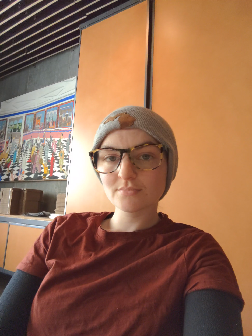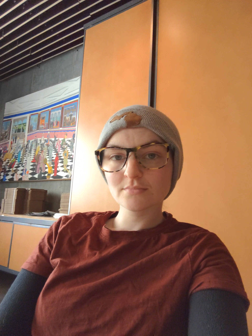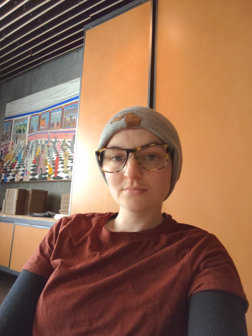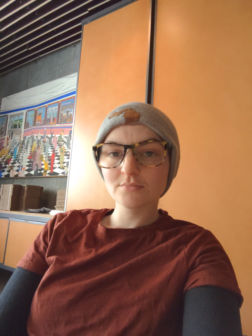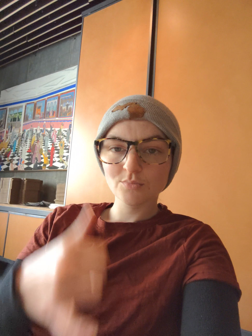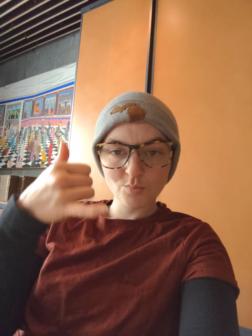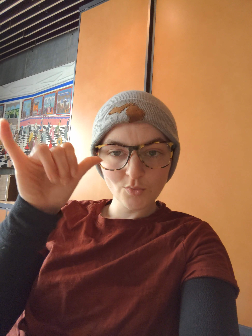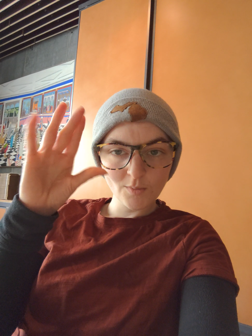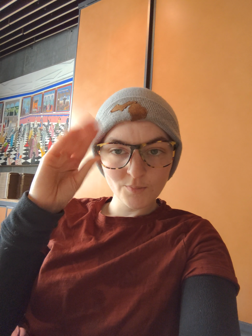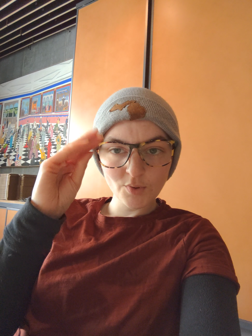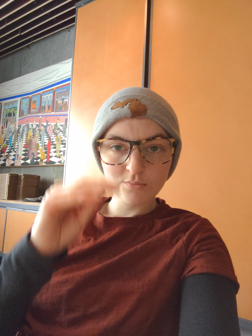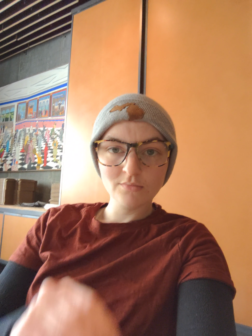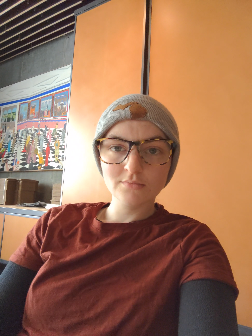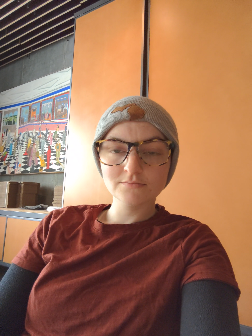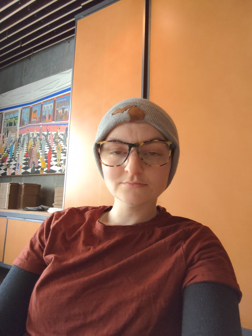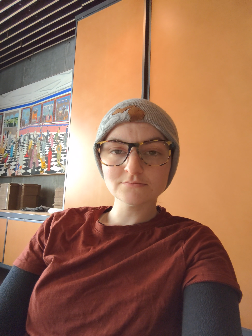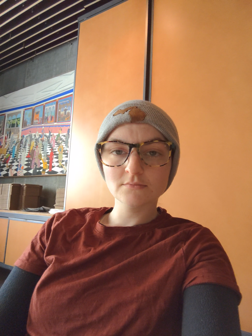cowboy